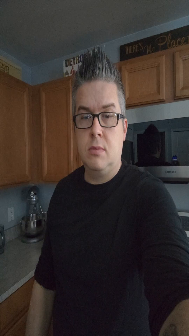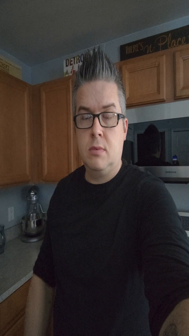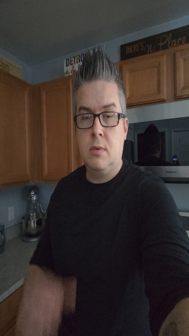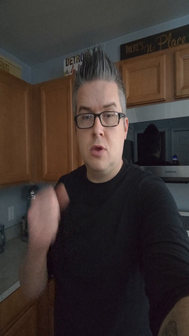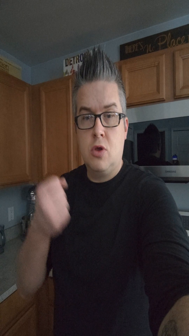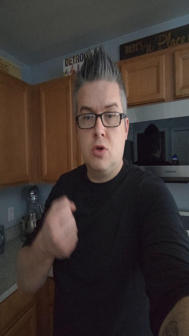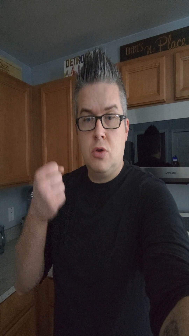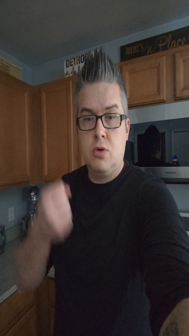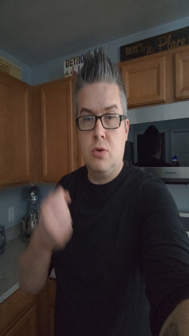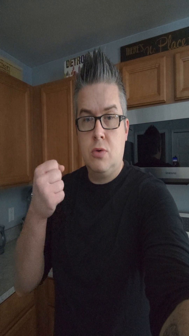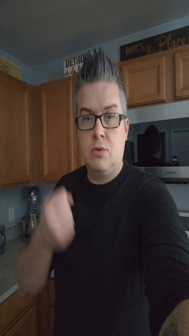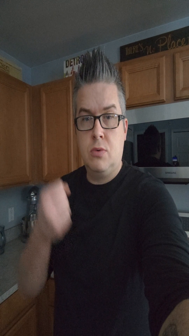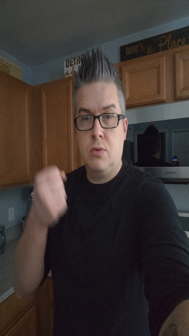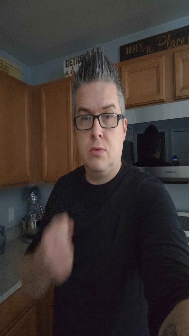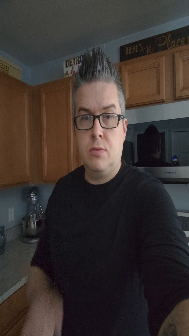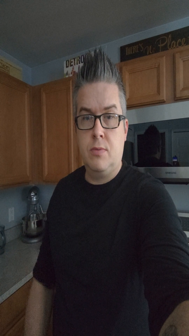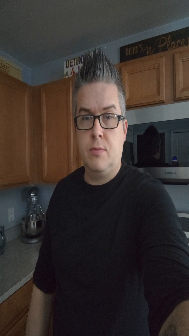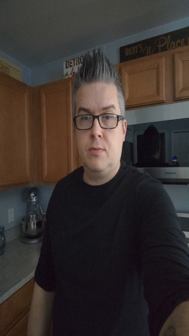car